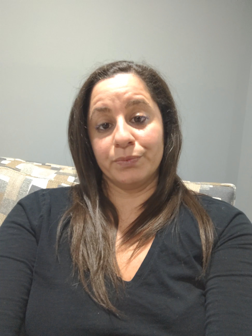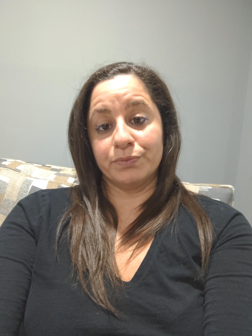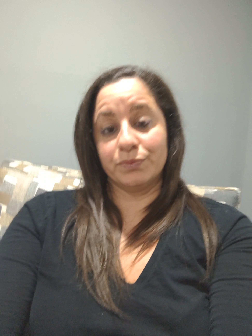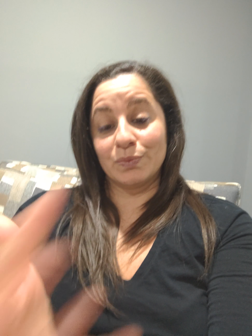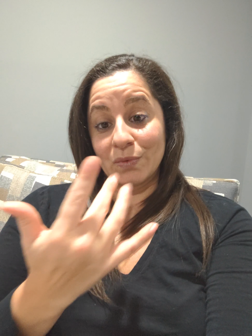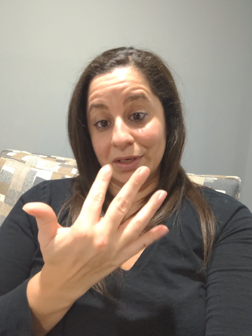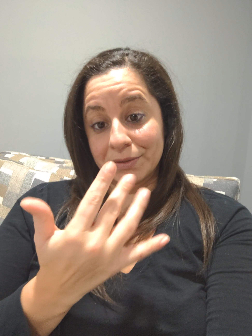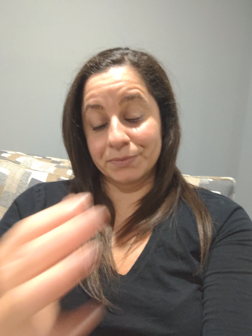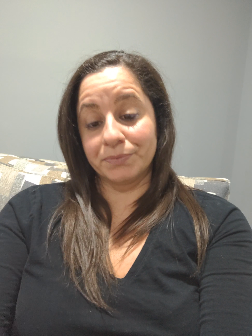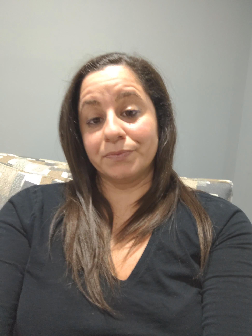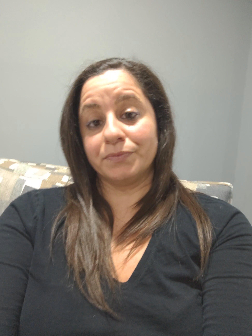wait